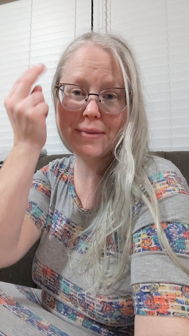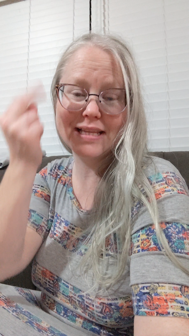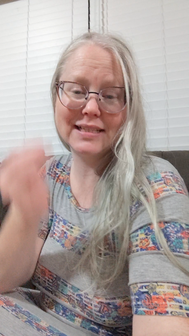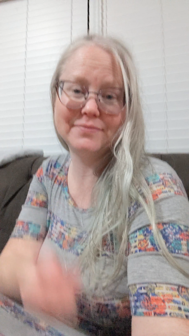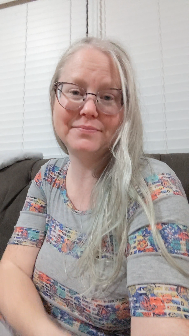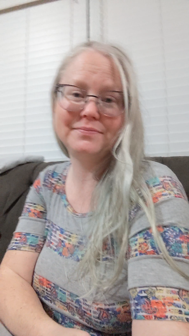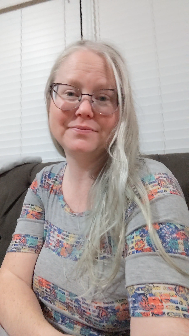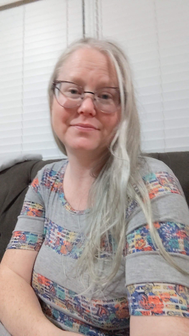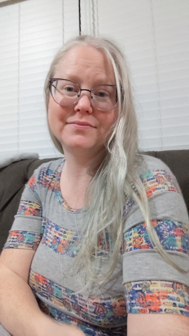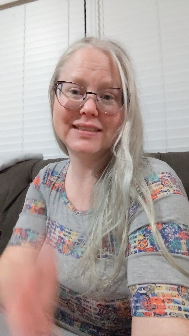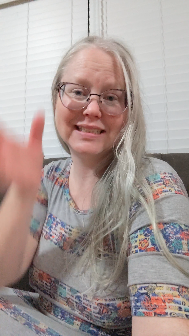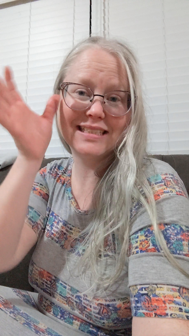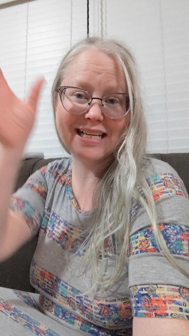deer